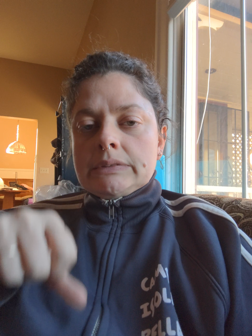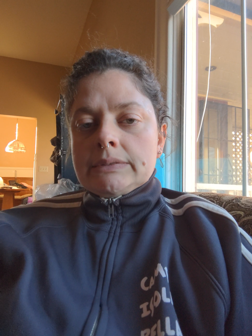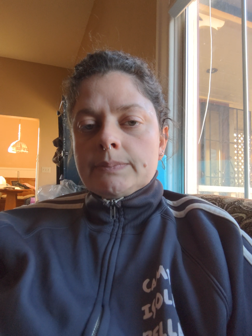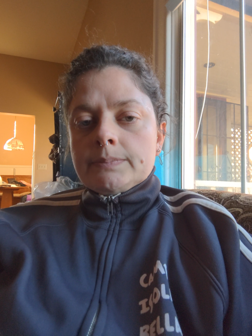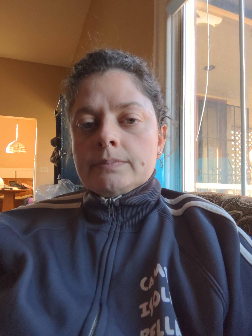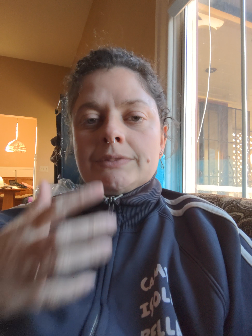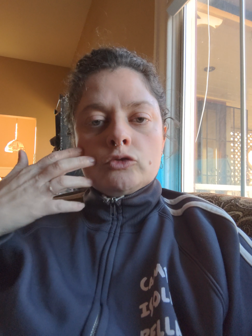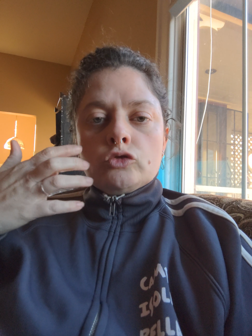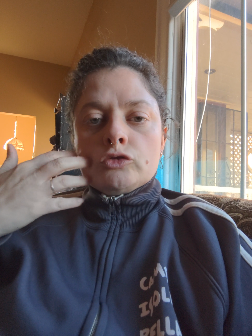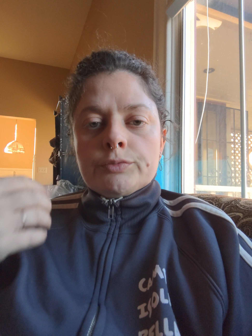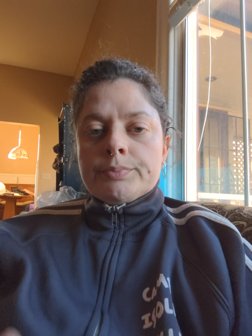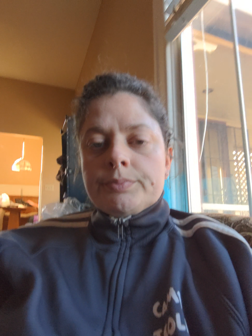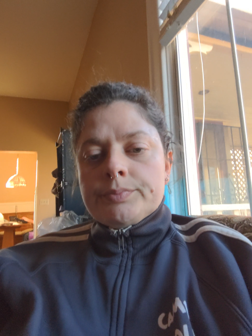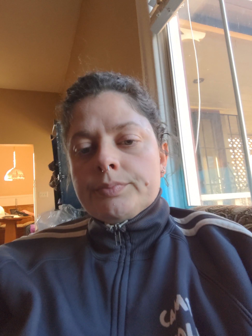tiger